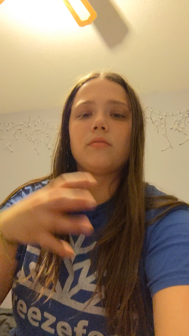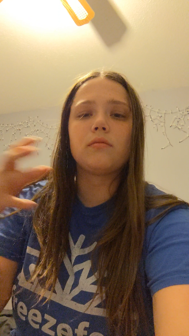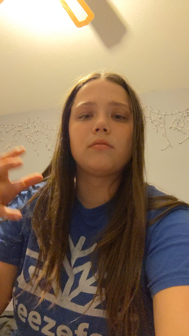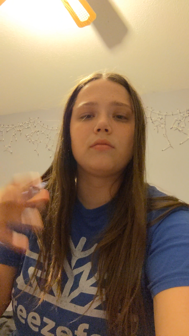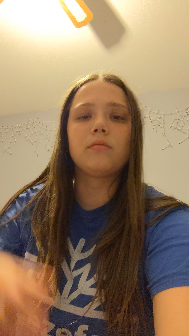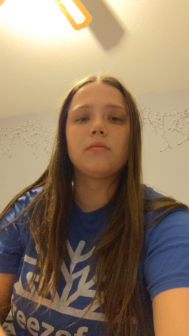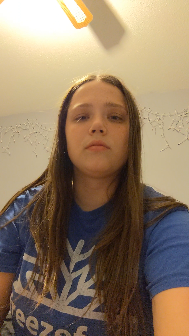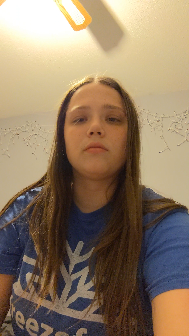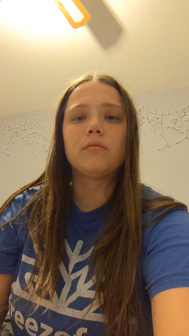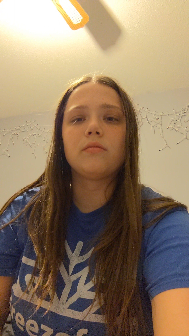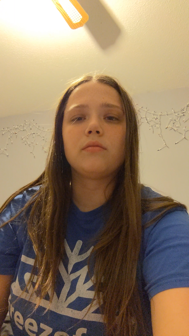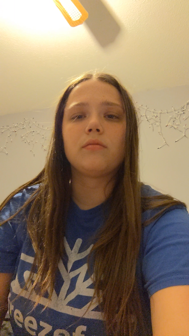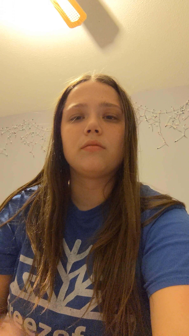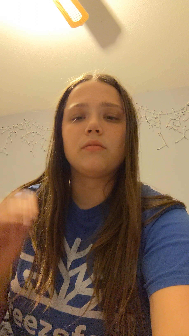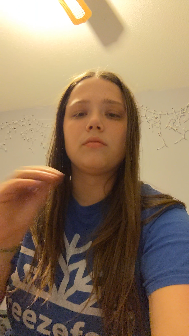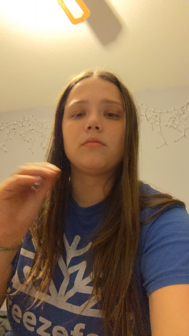more